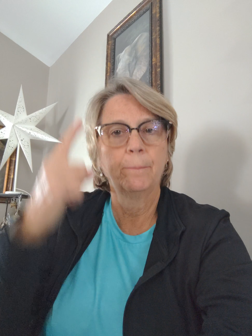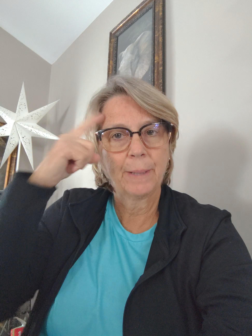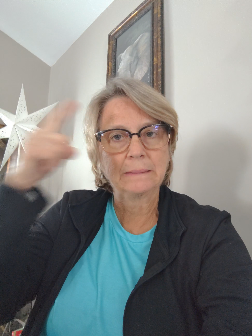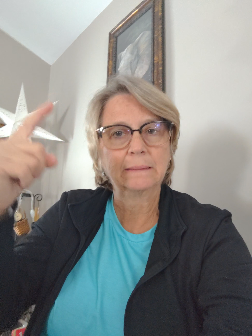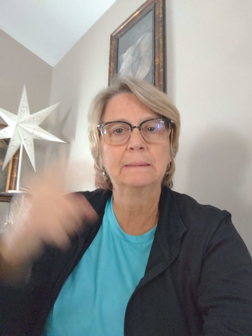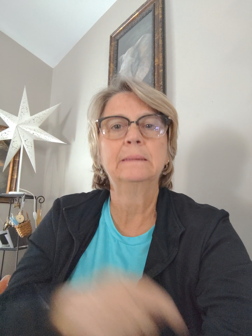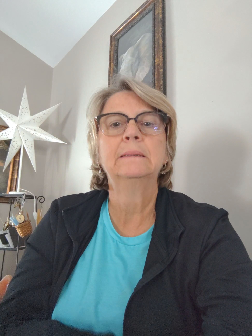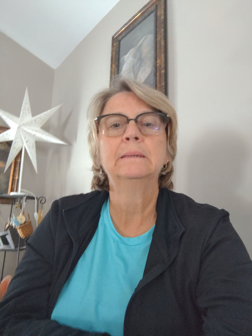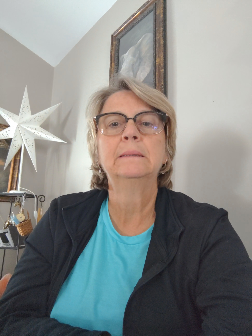penny